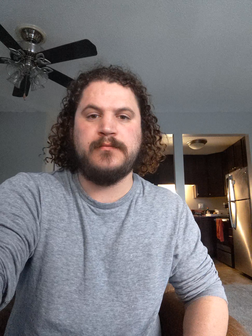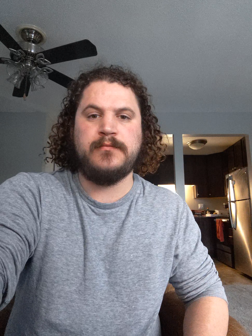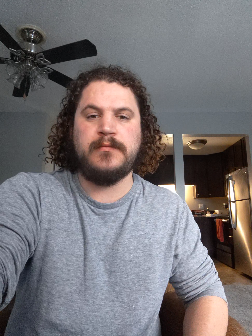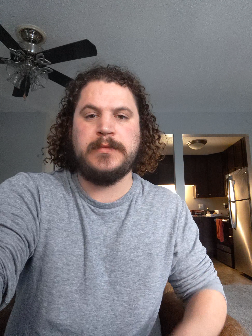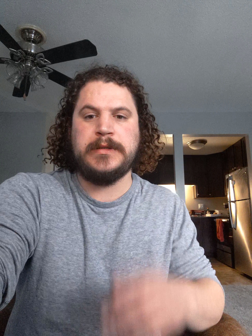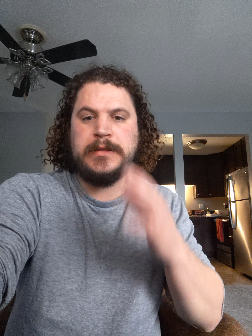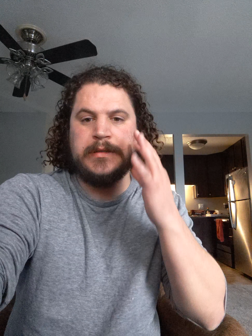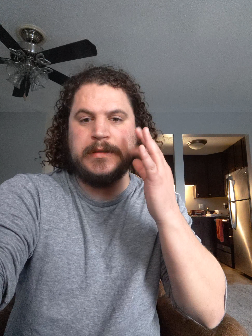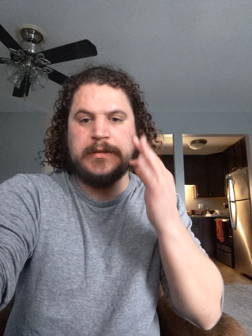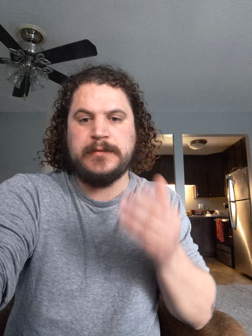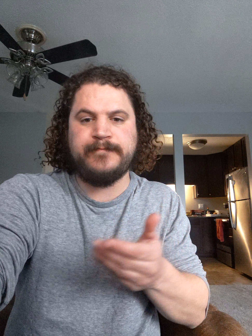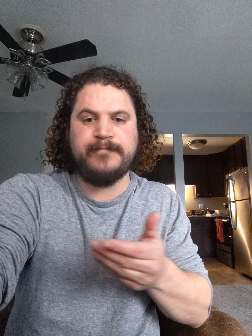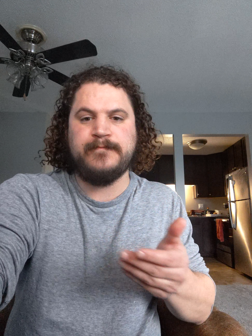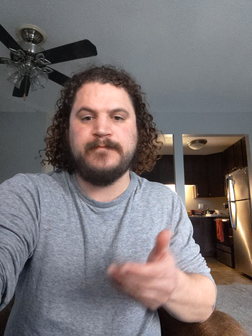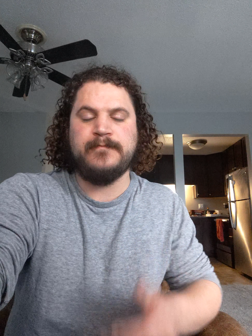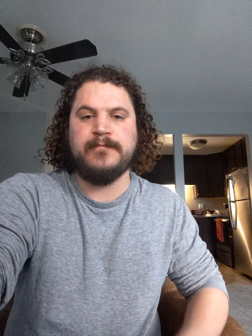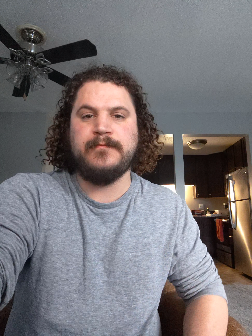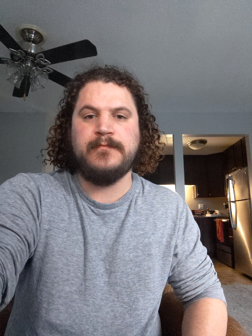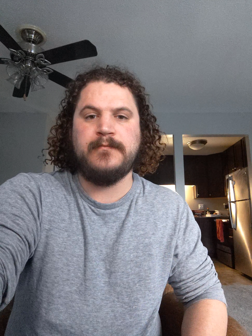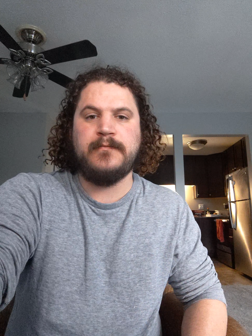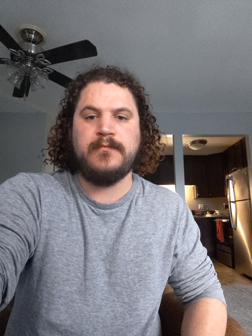kitty